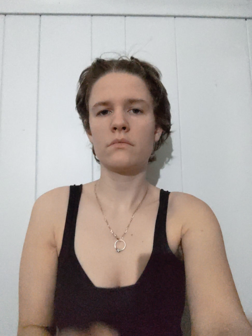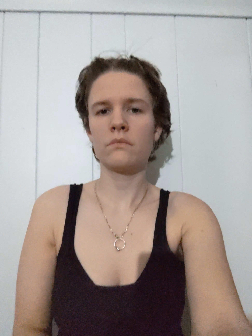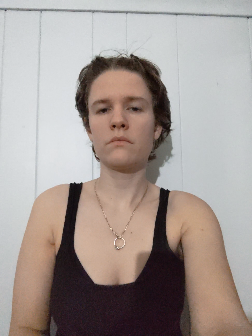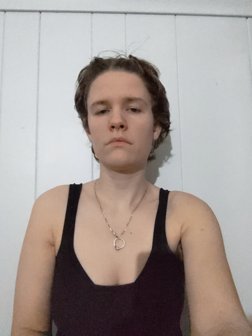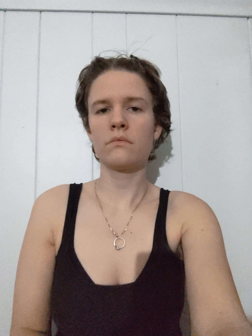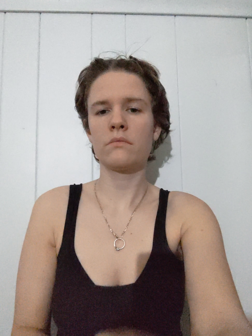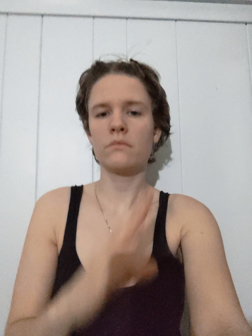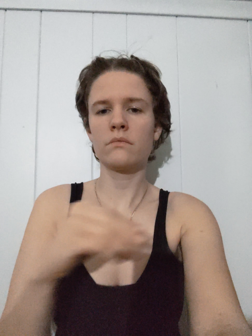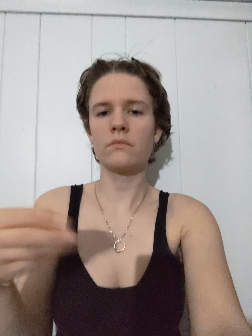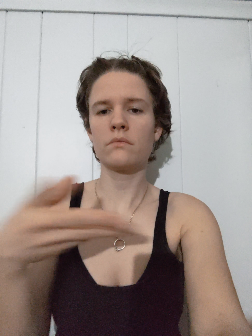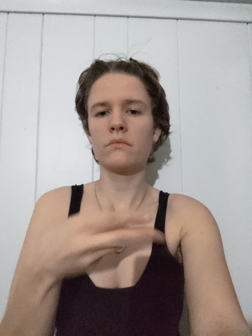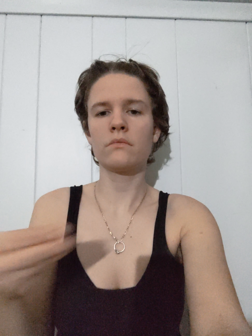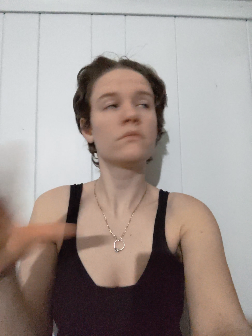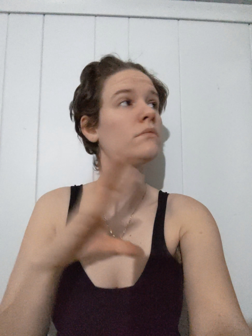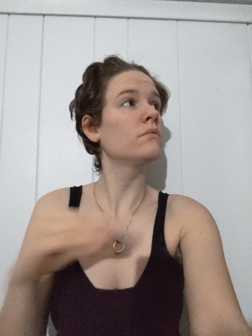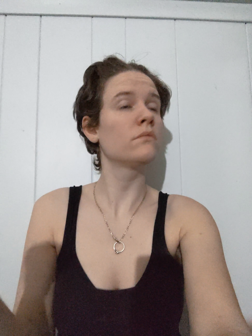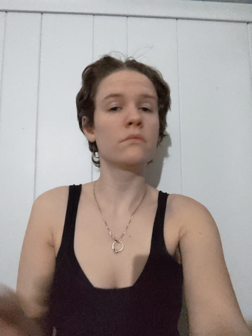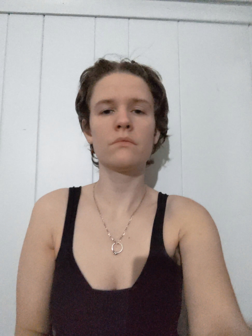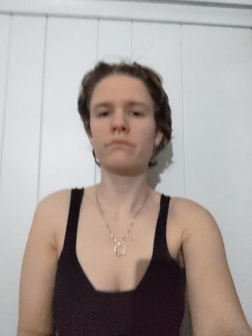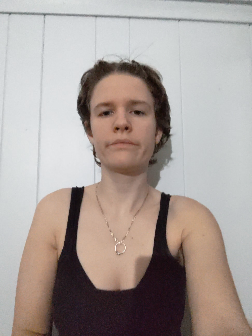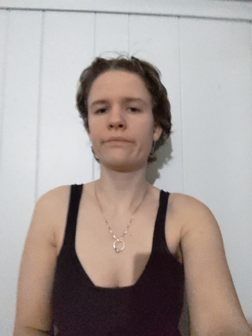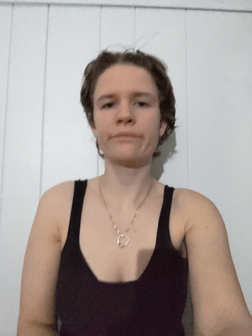story